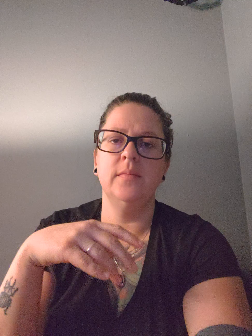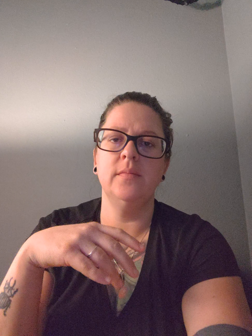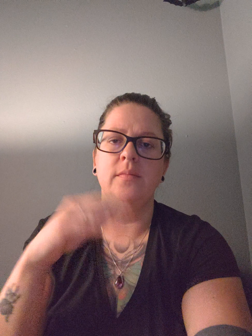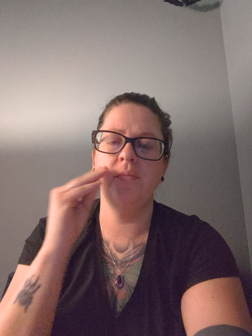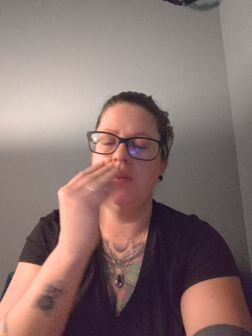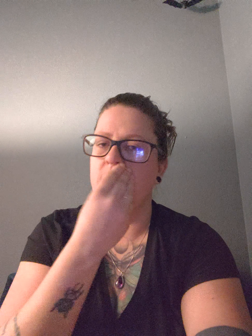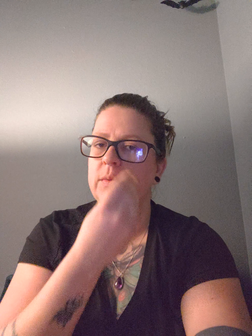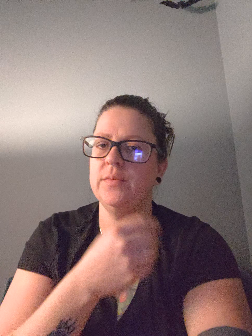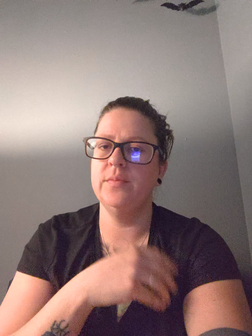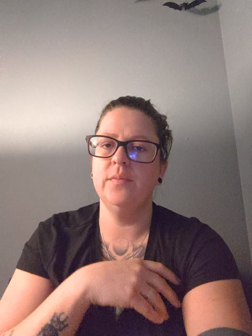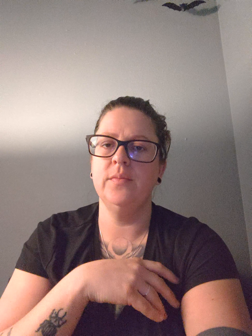flower